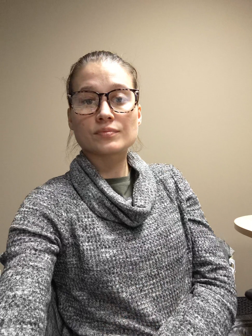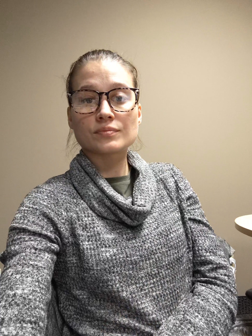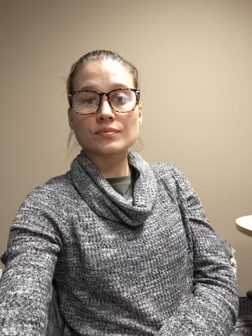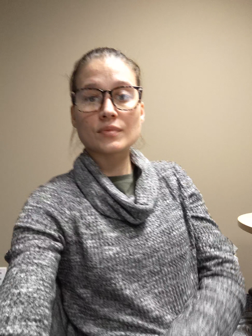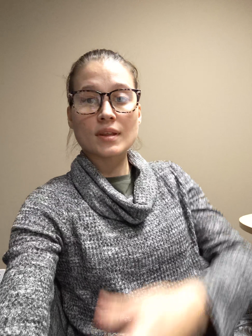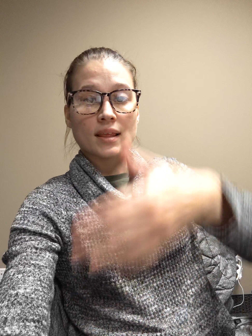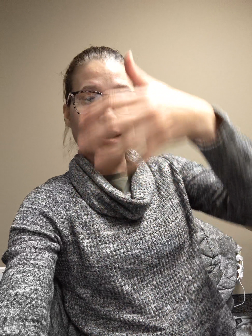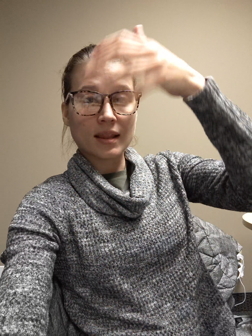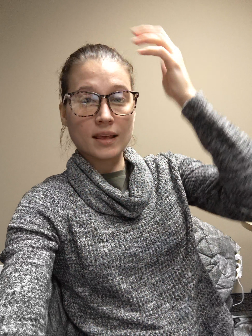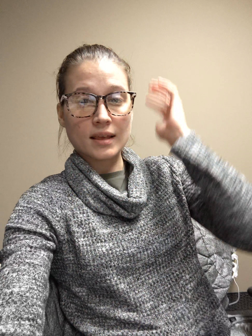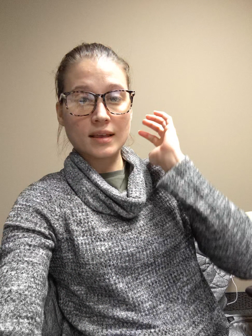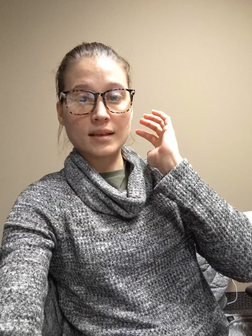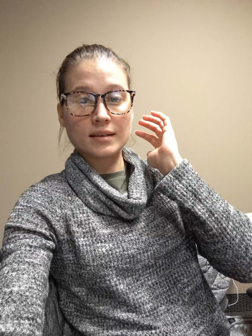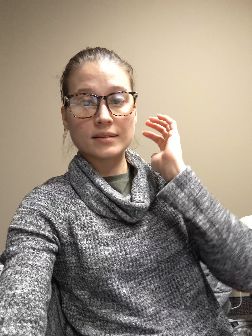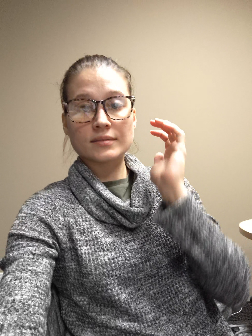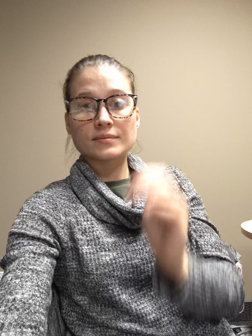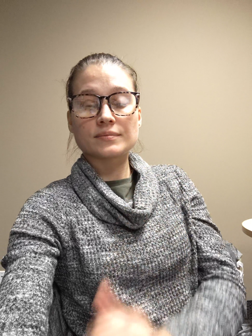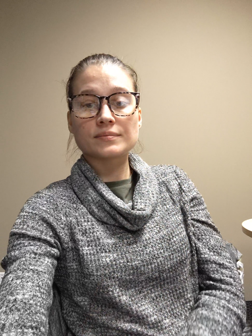lion